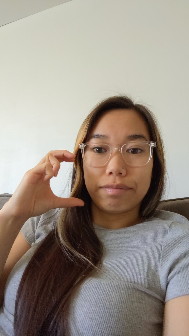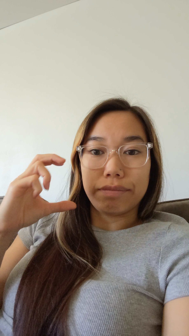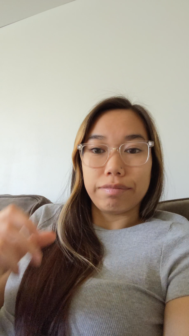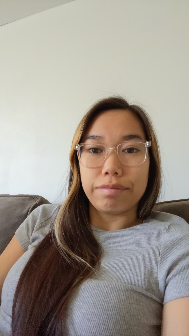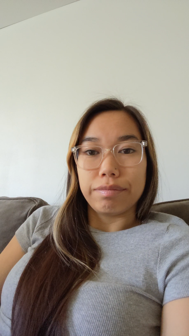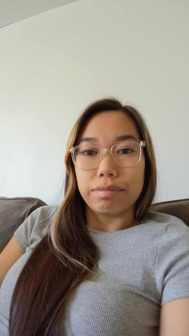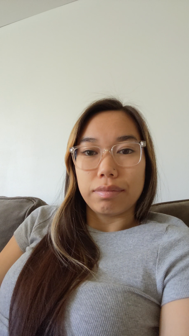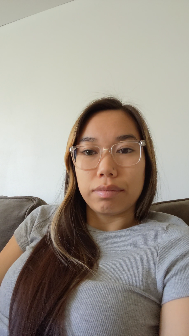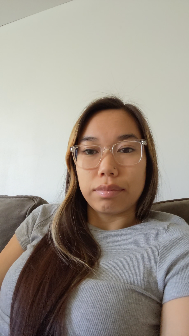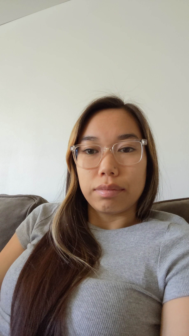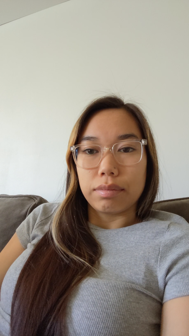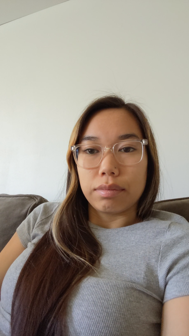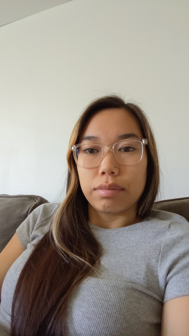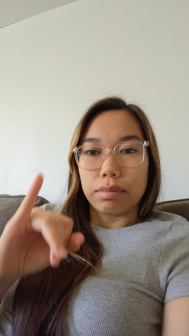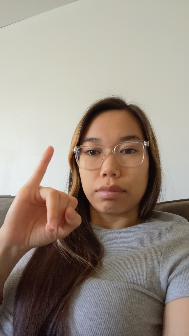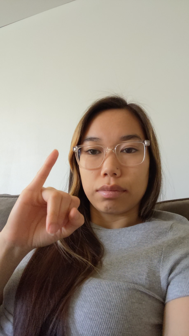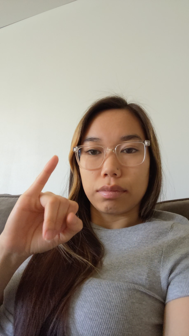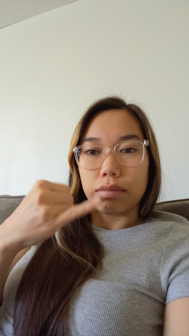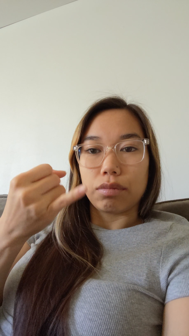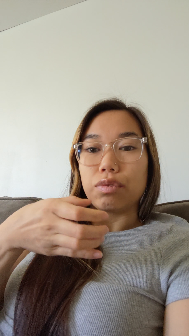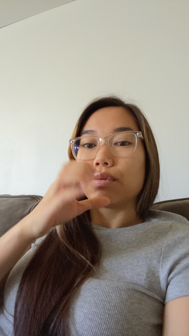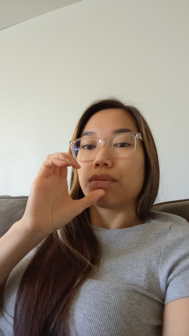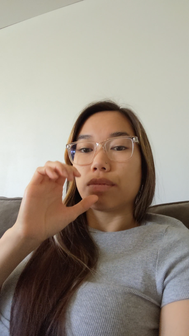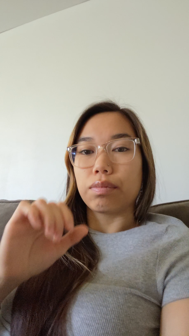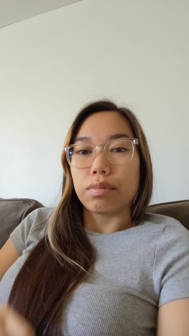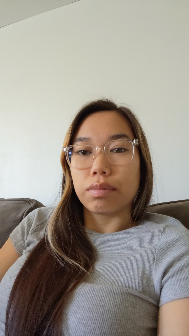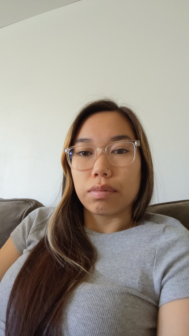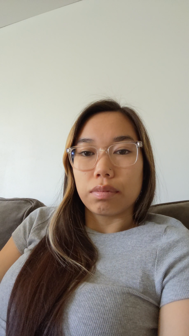juice